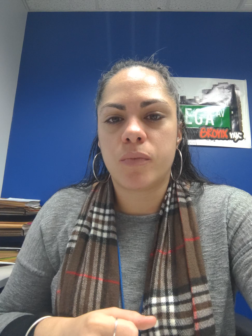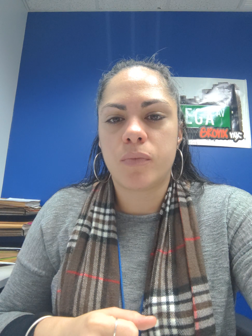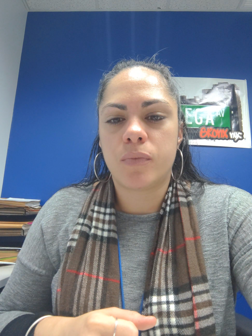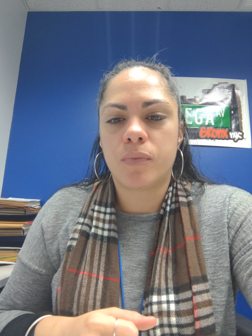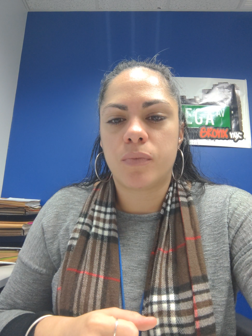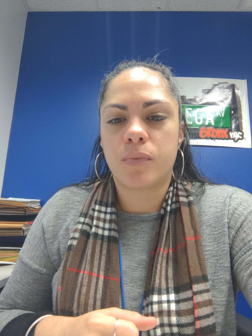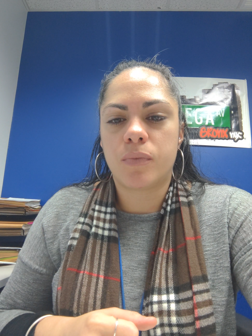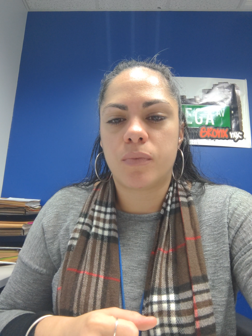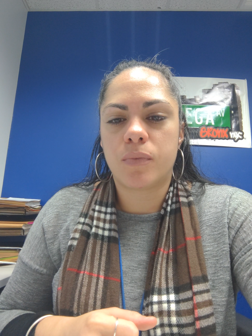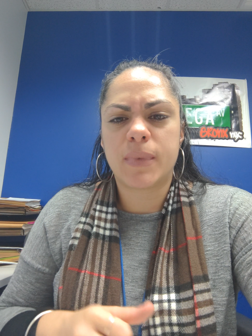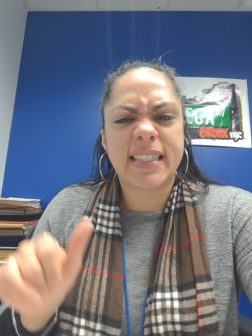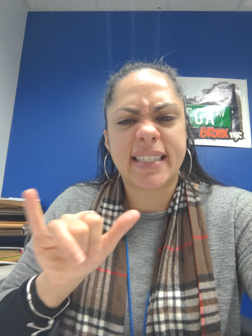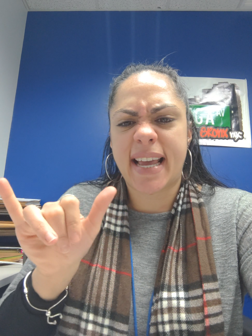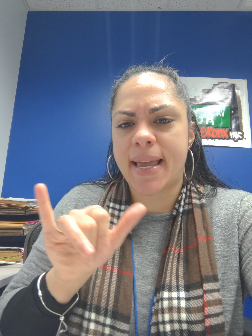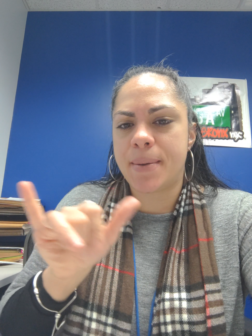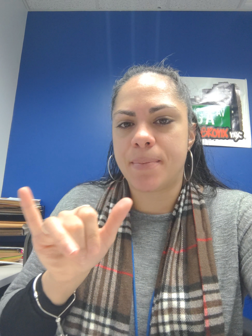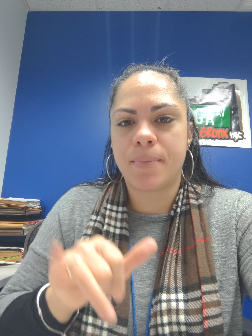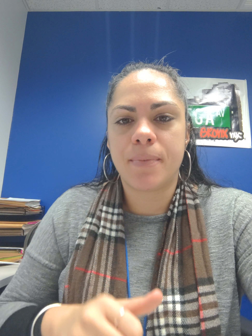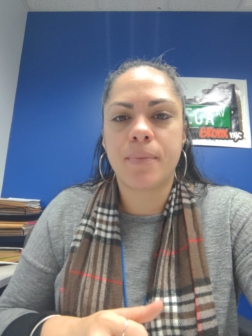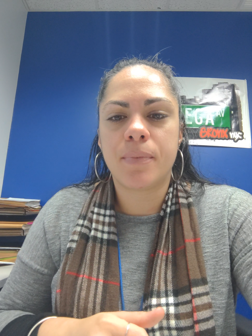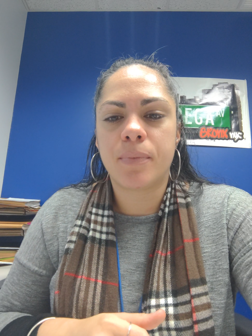same